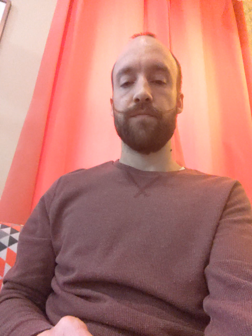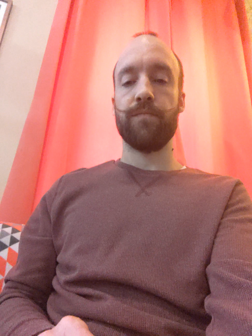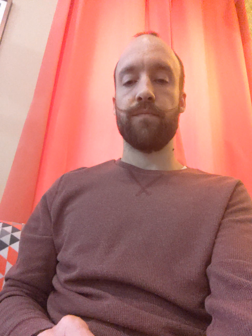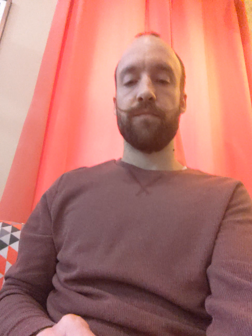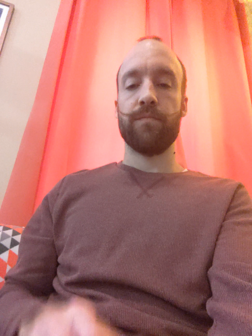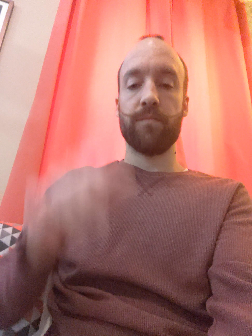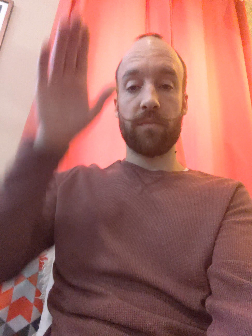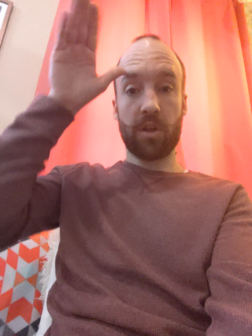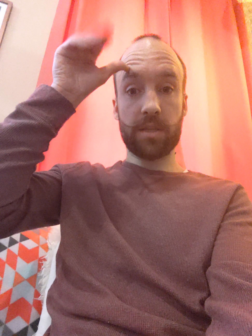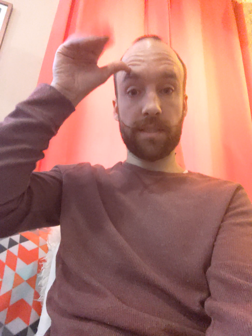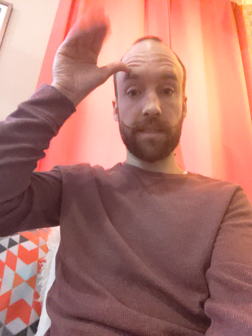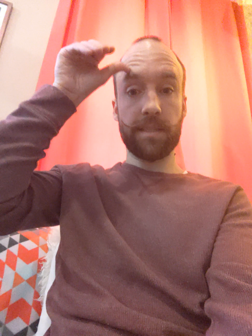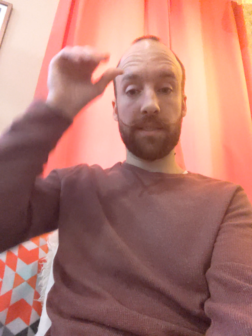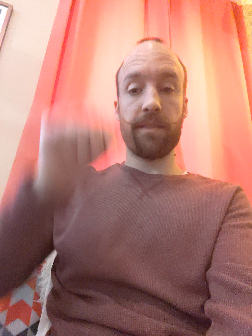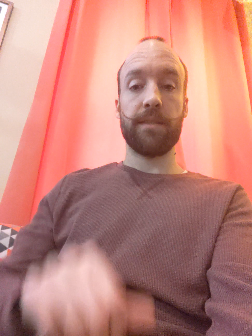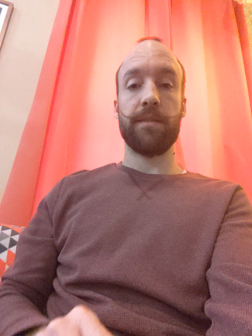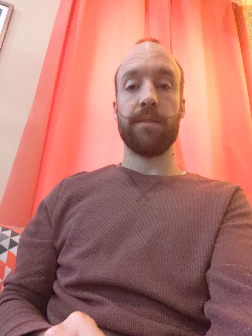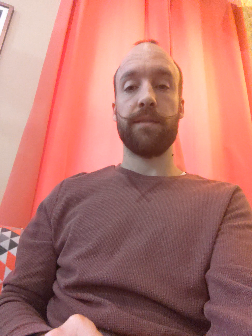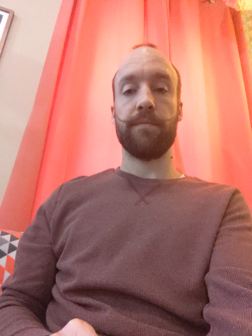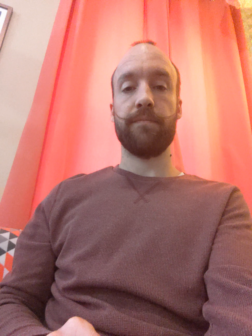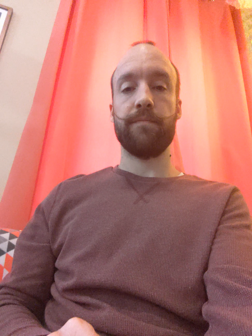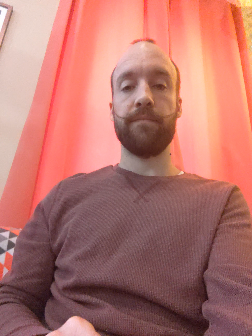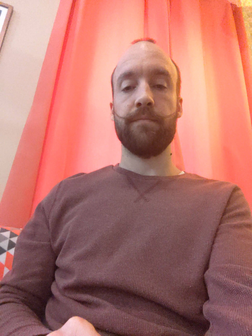donkey